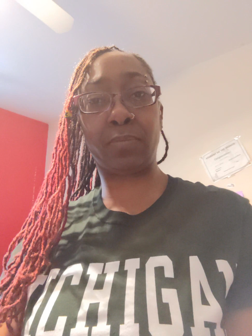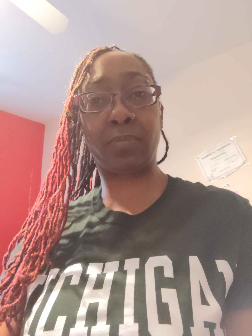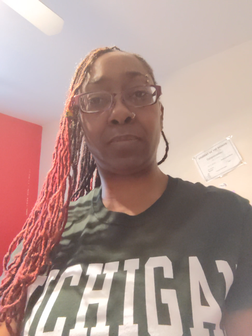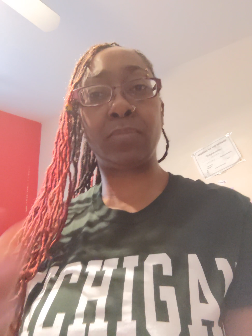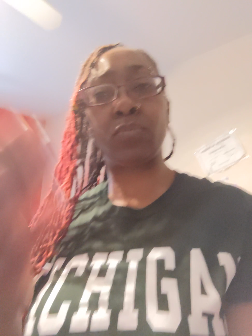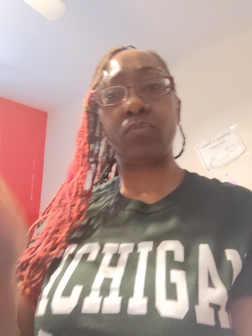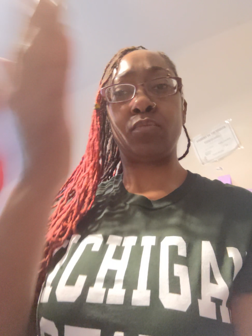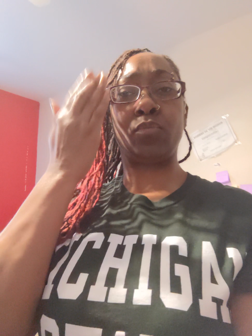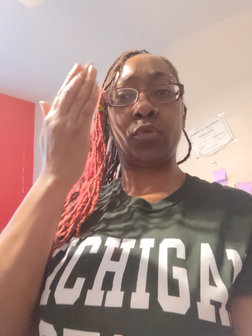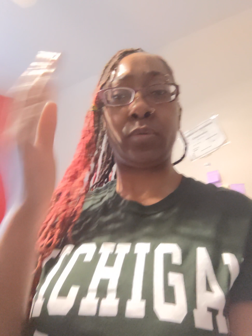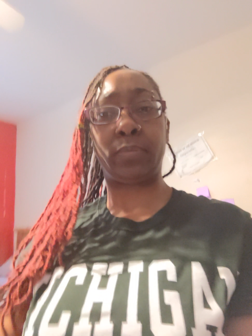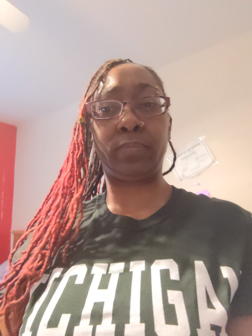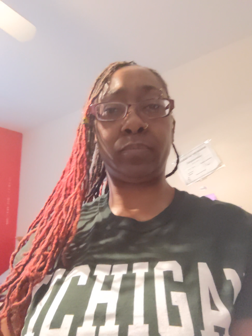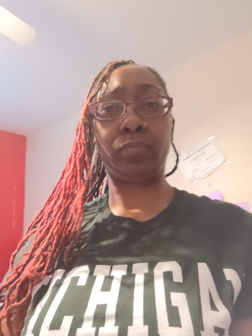morning